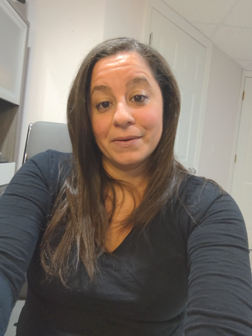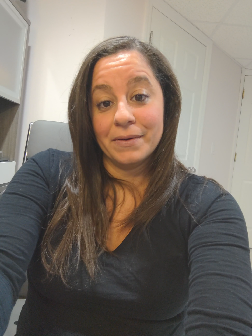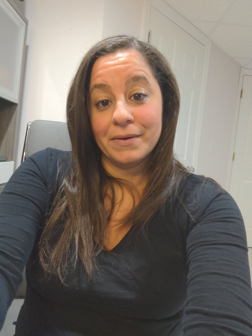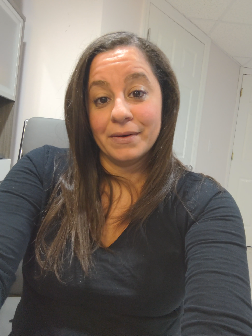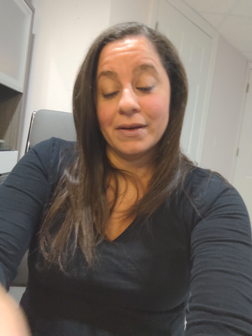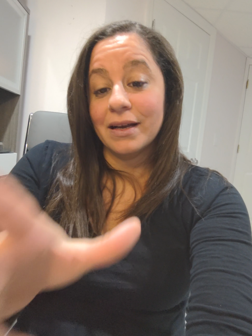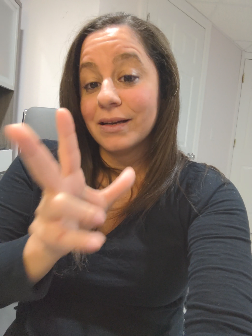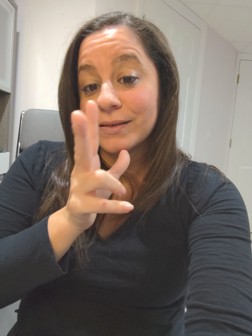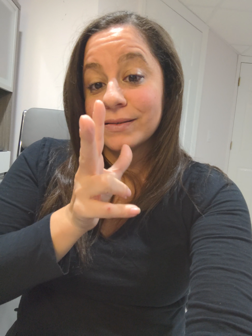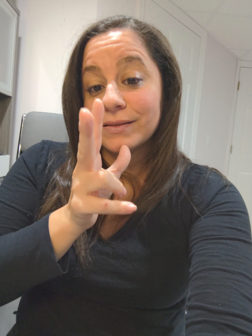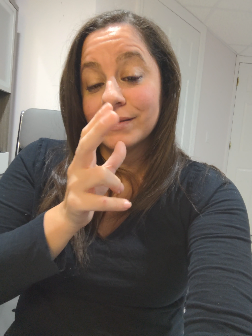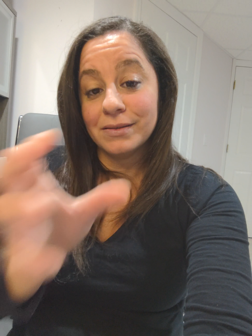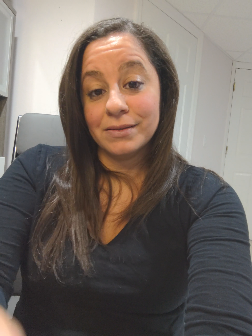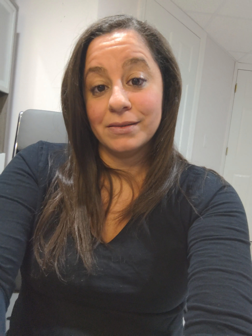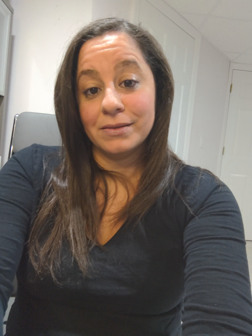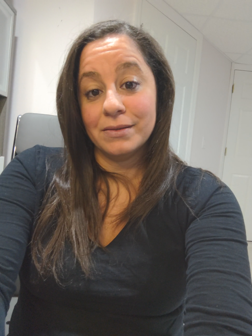hen